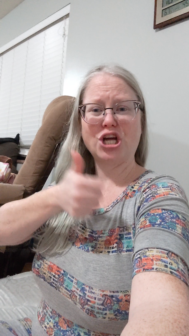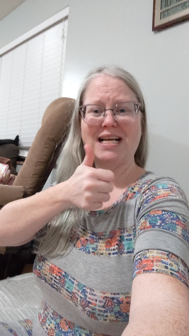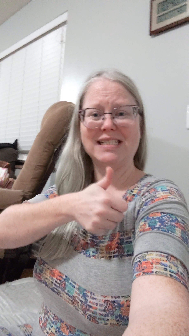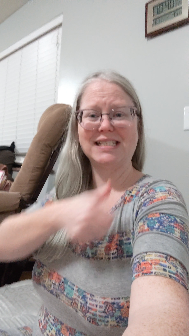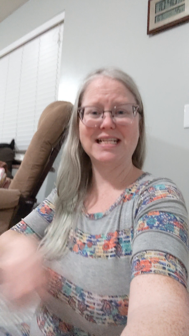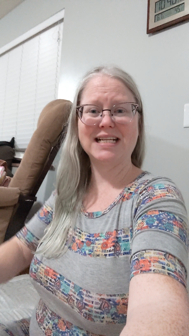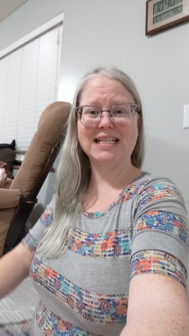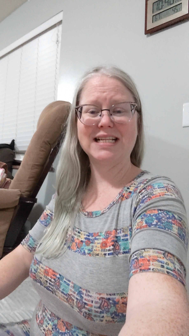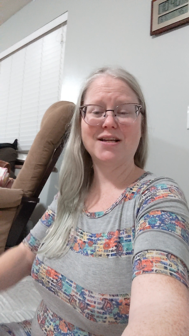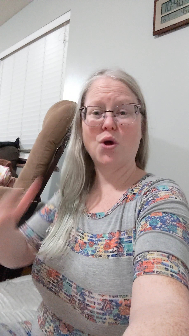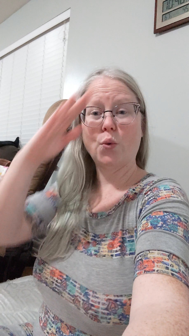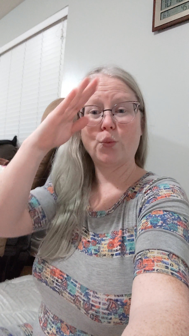roof